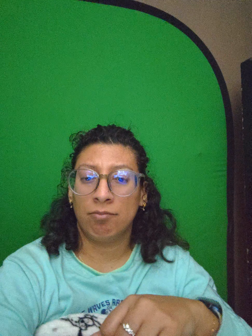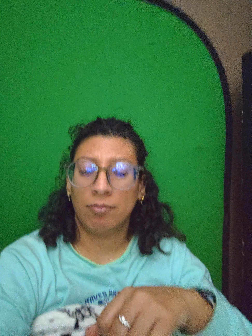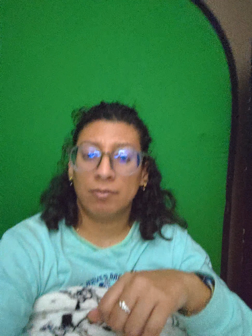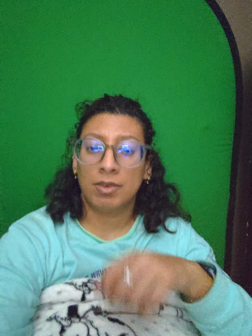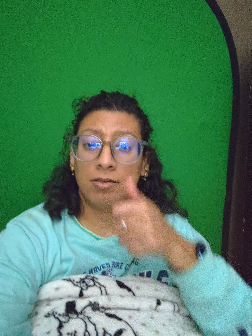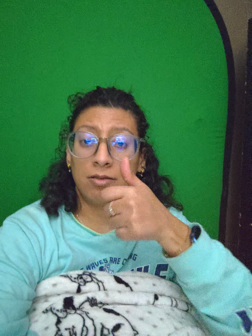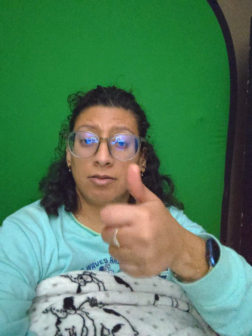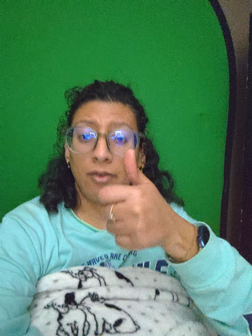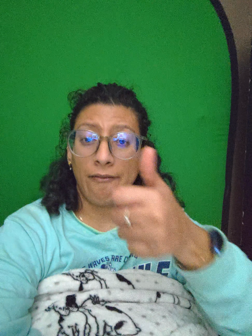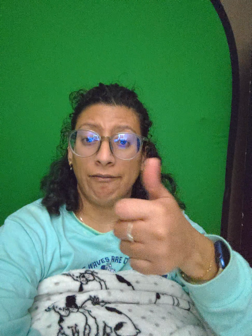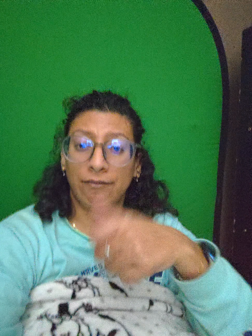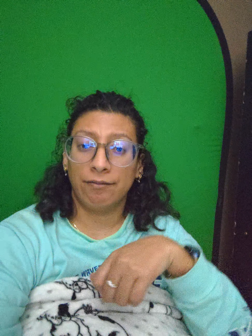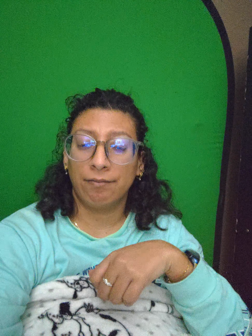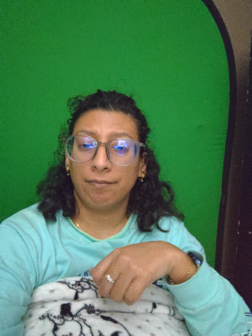yourself